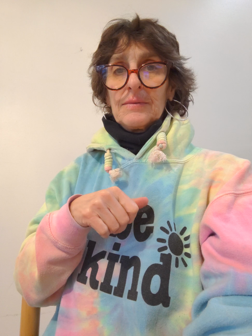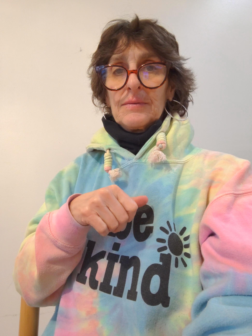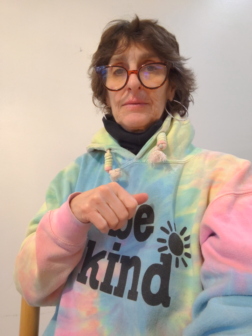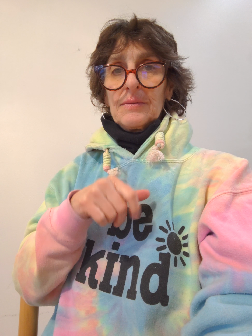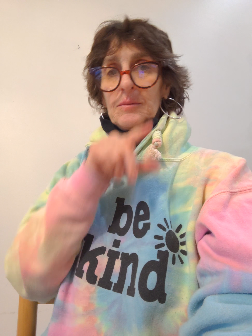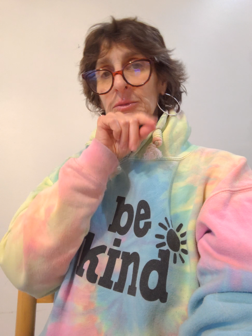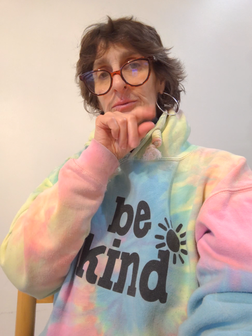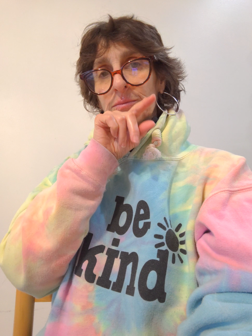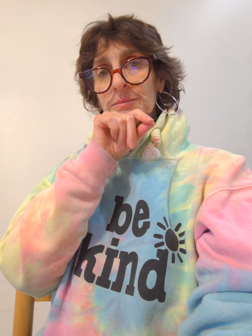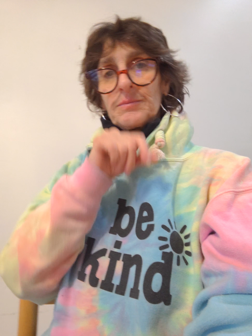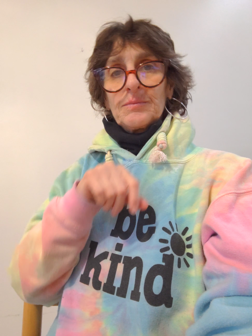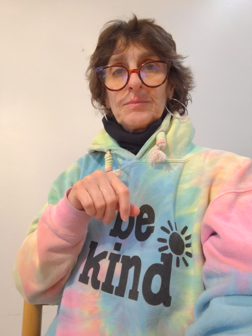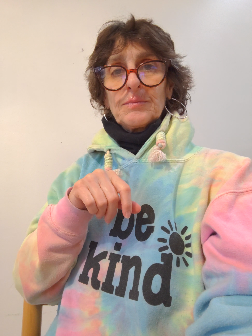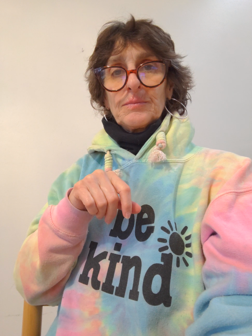bird